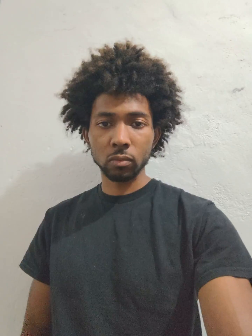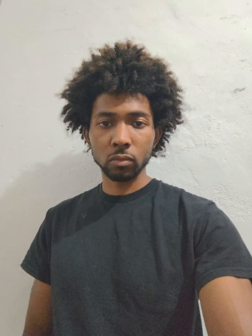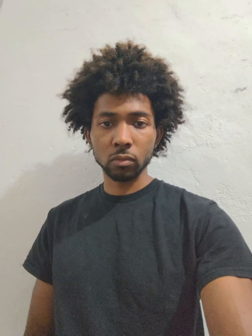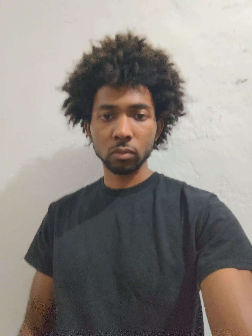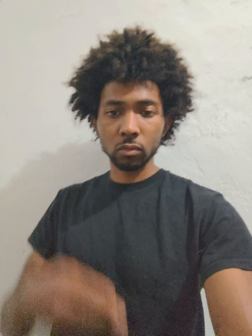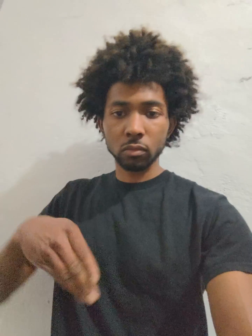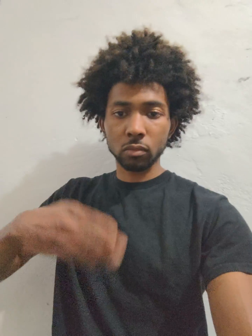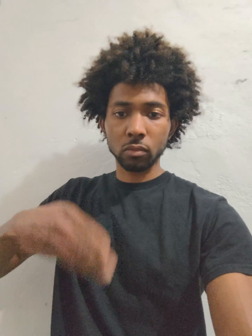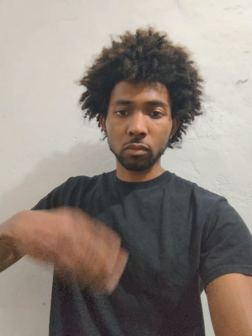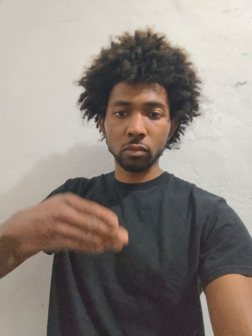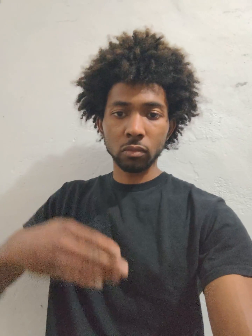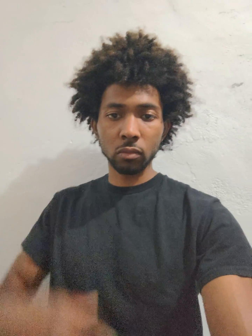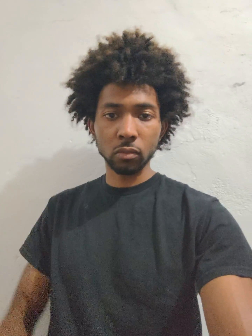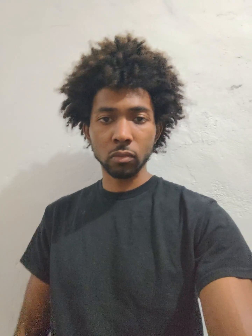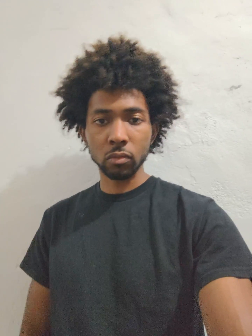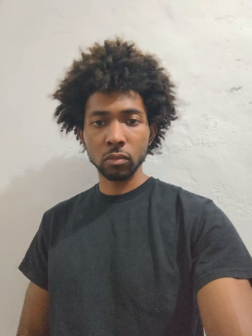kick